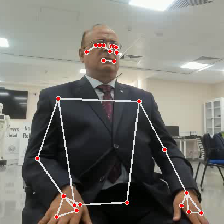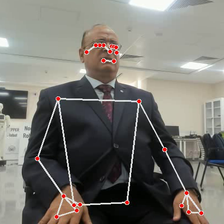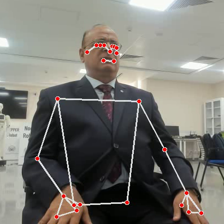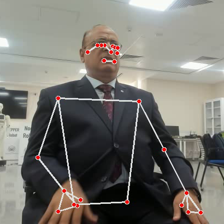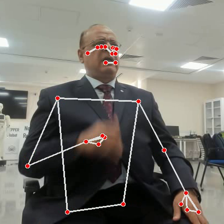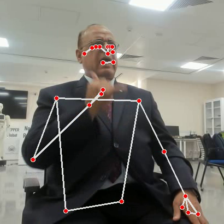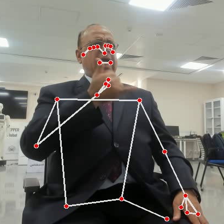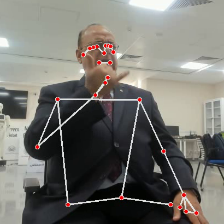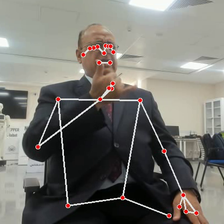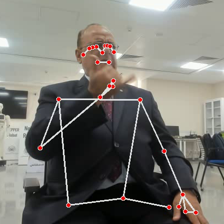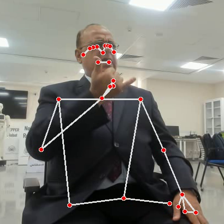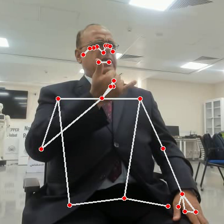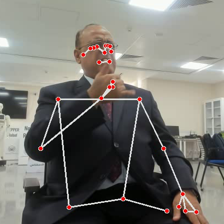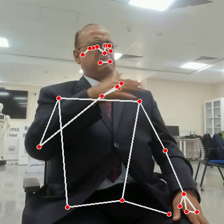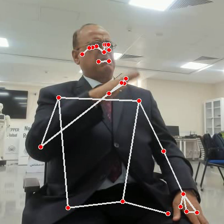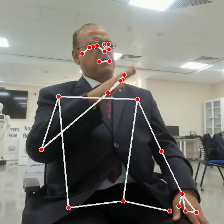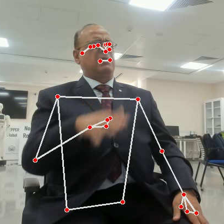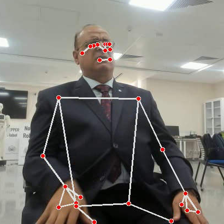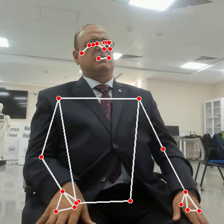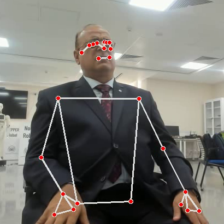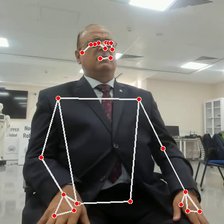sabhlala